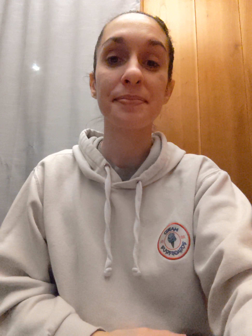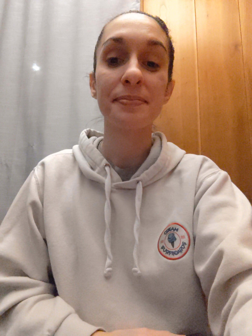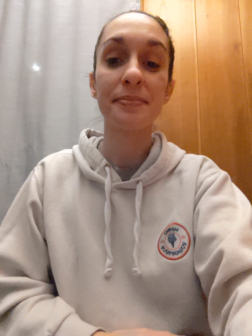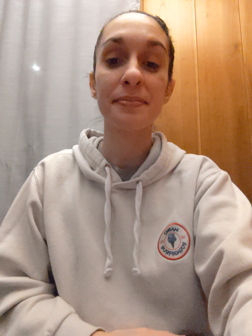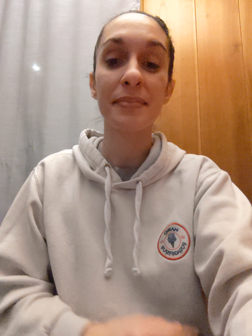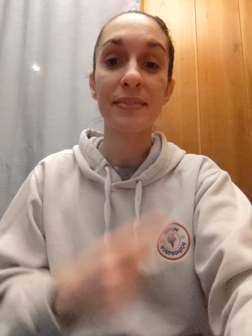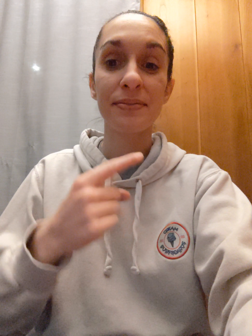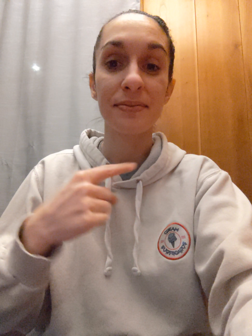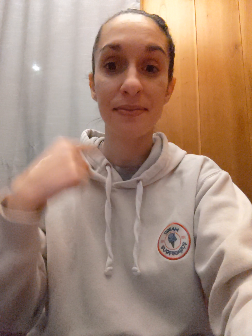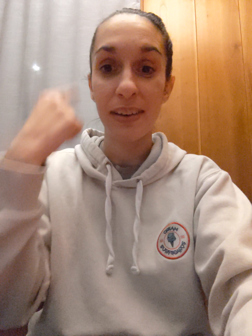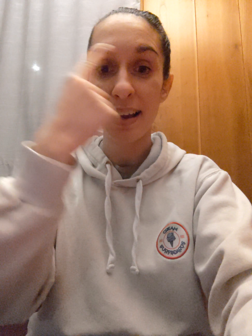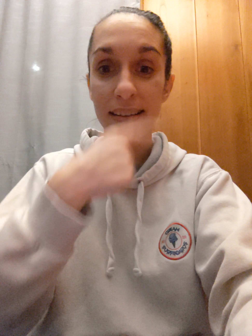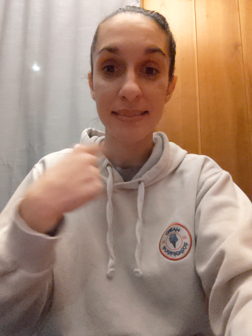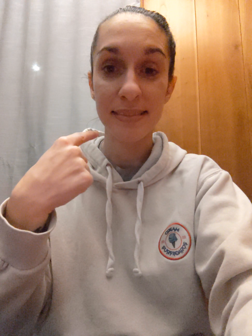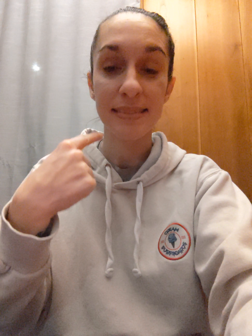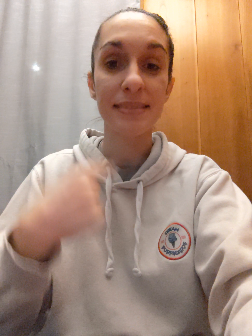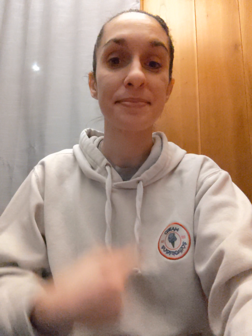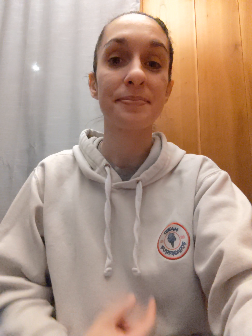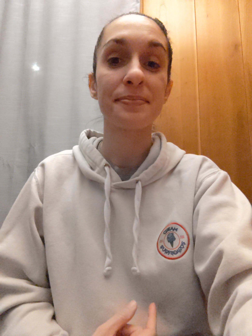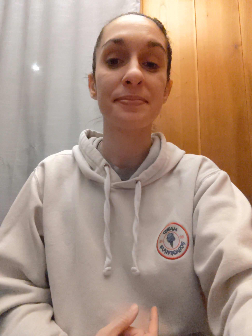face